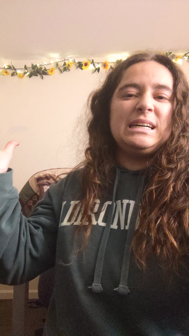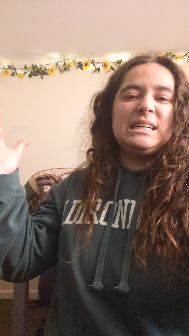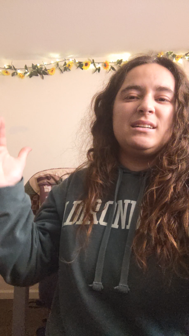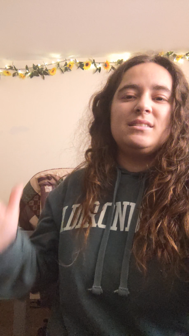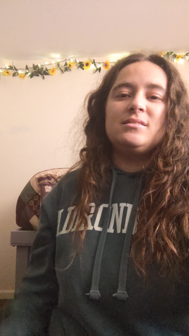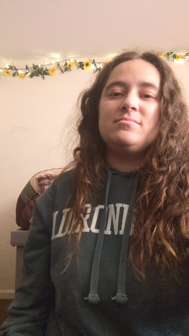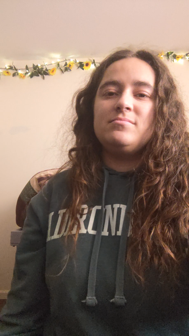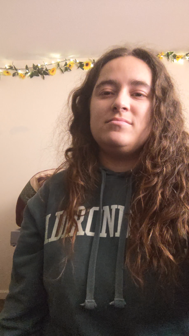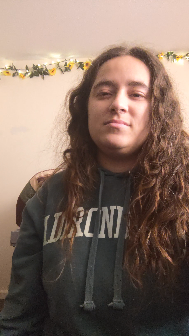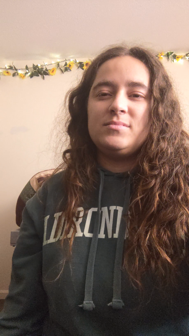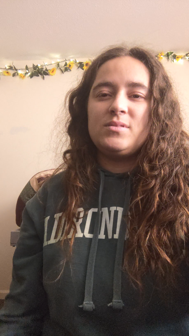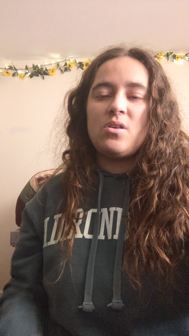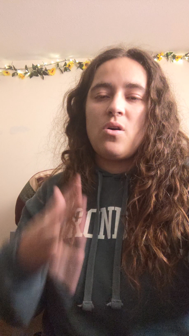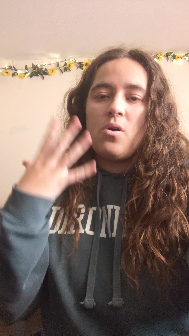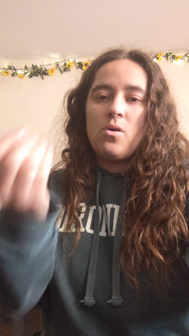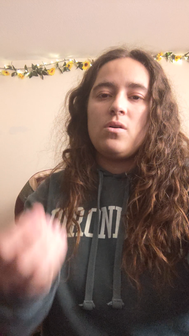got to